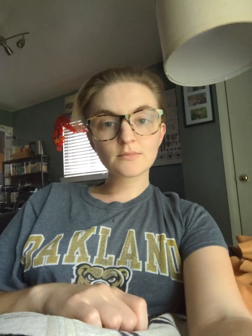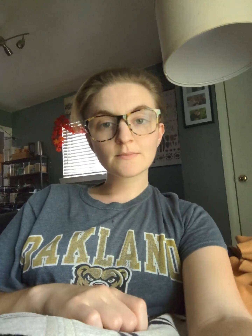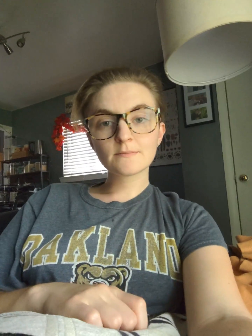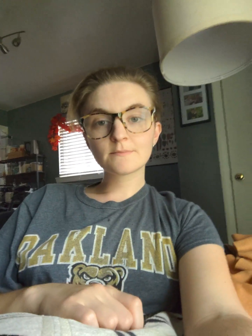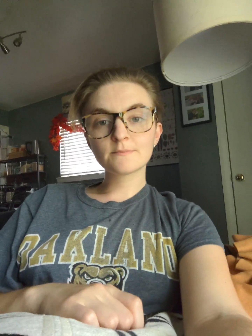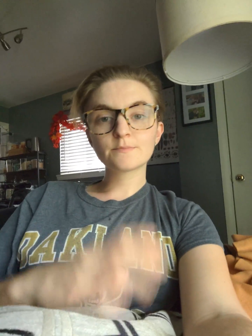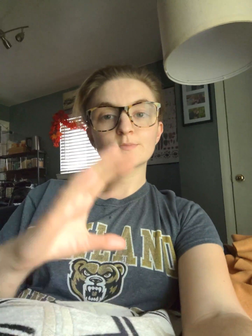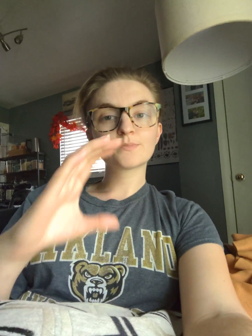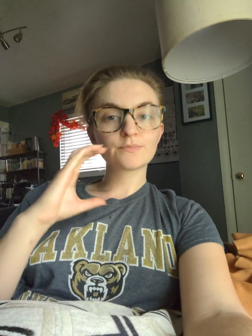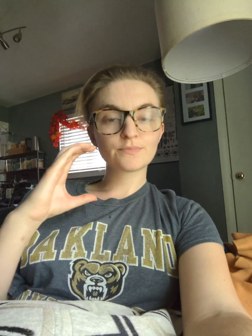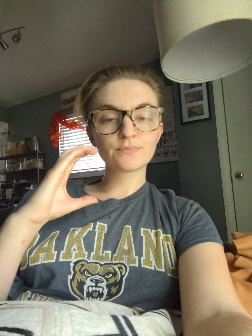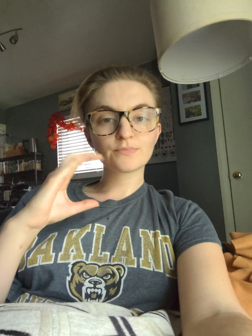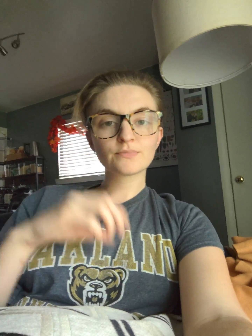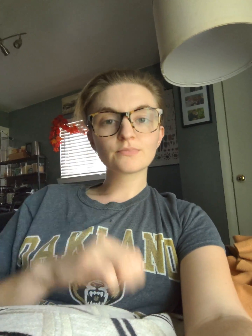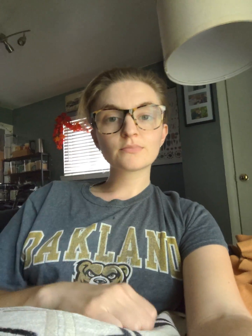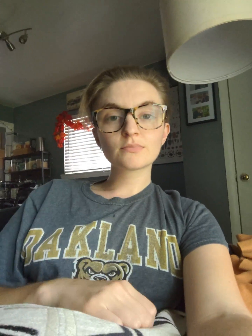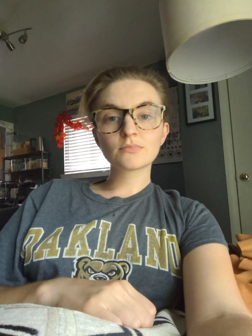bus